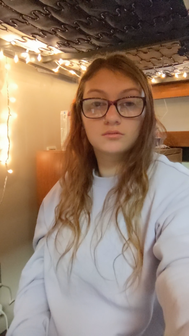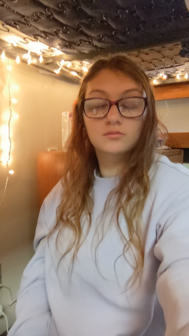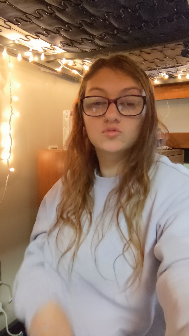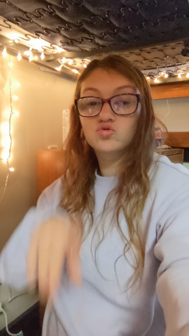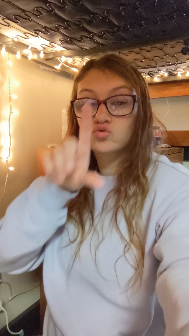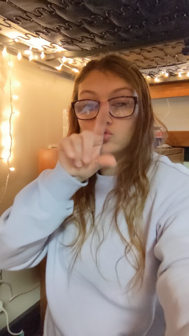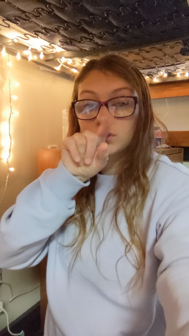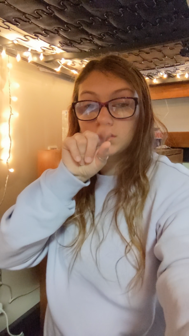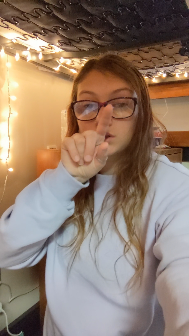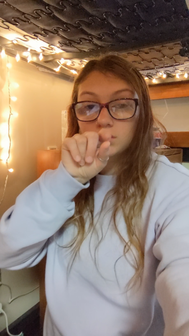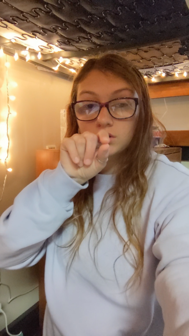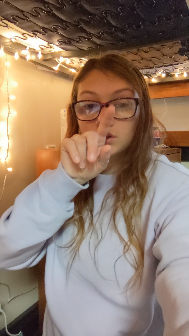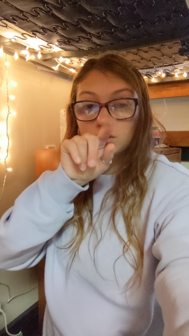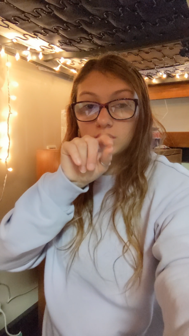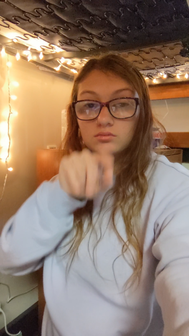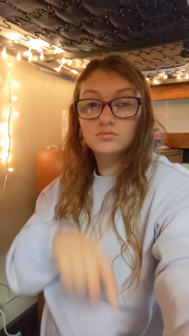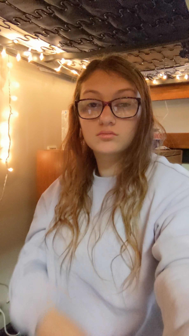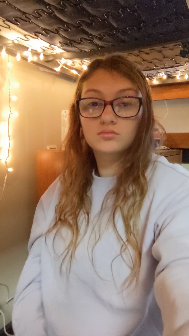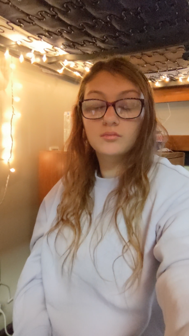chicken